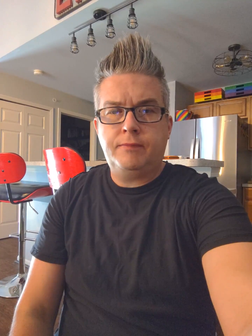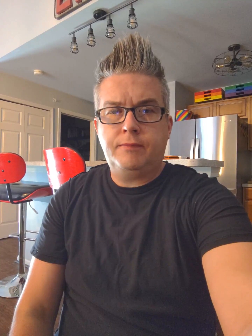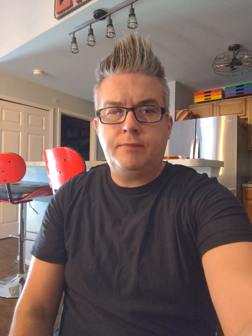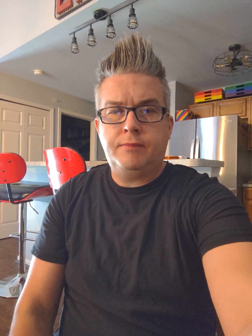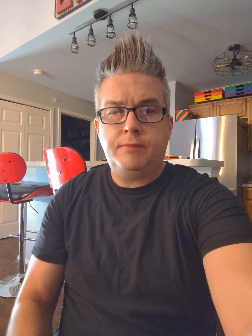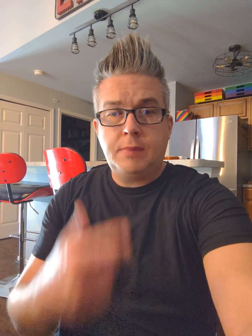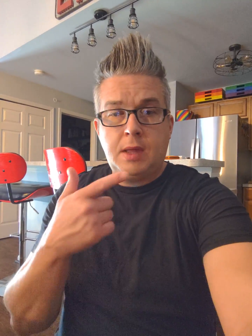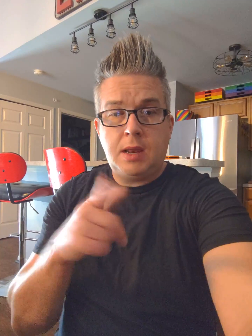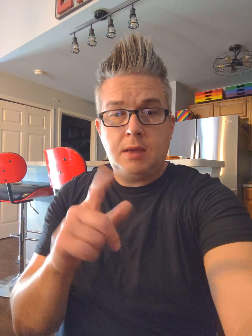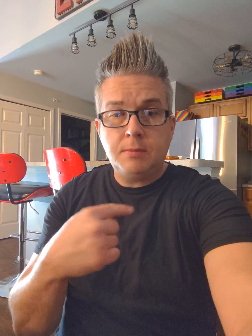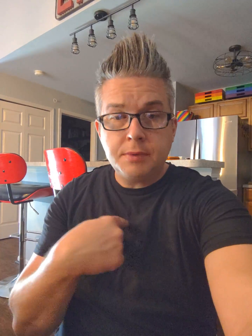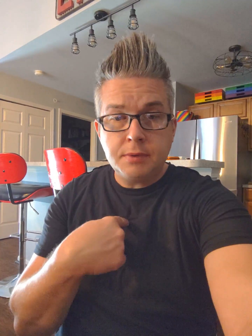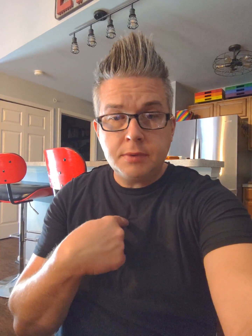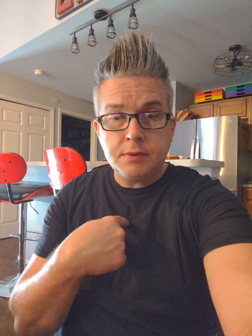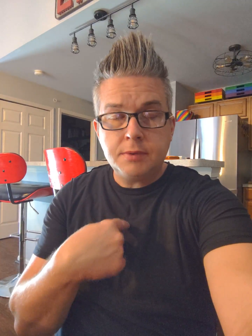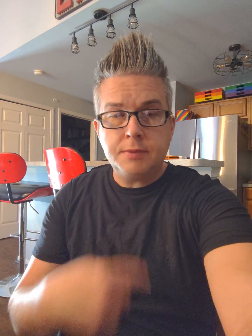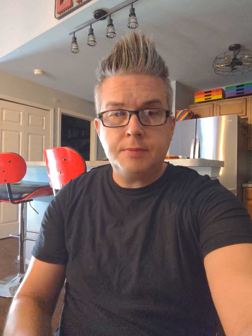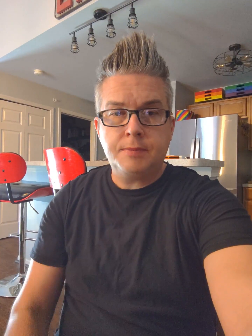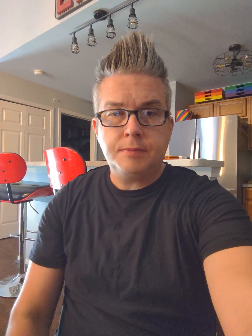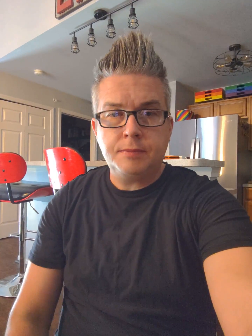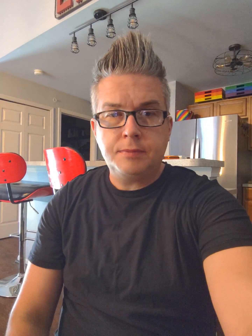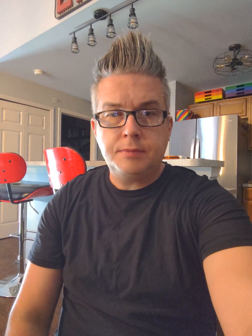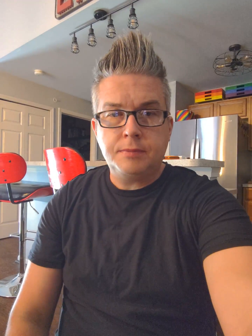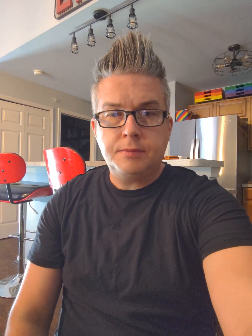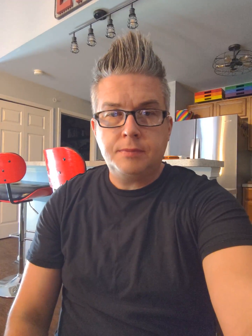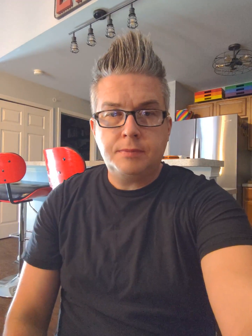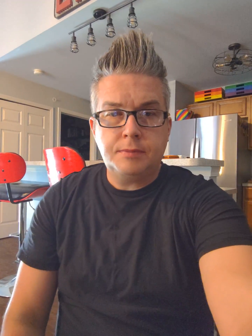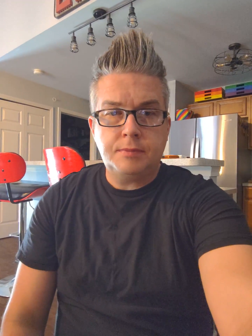let me